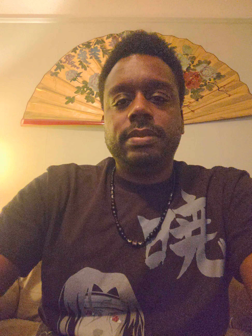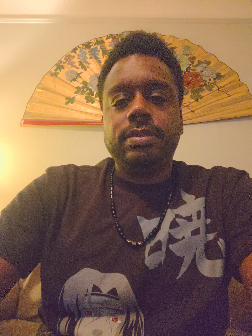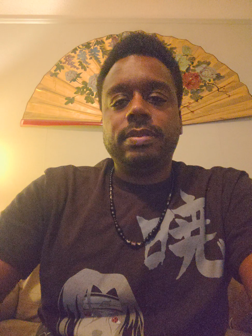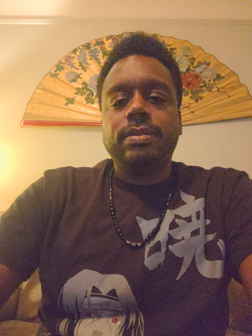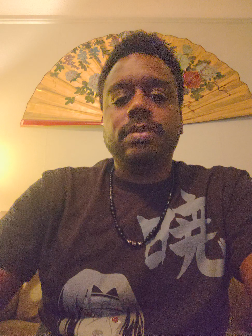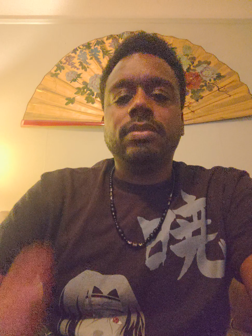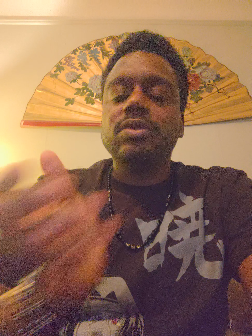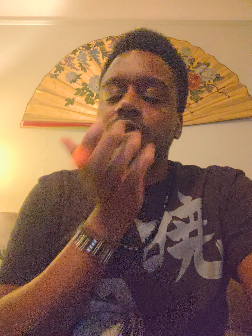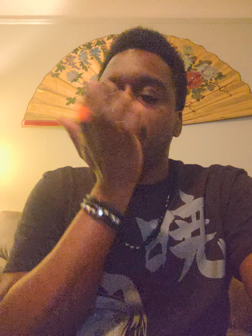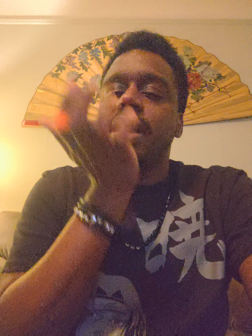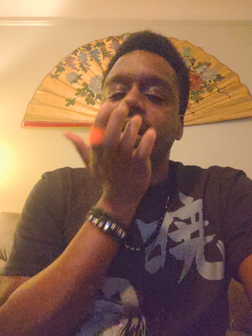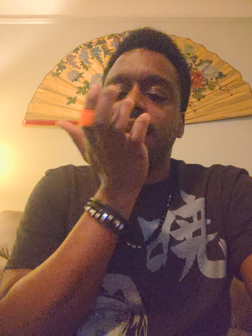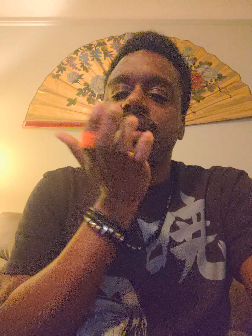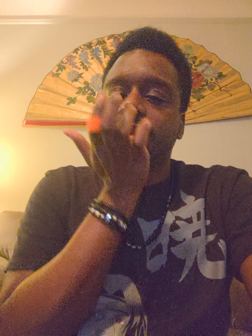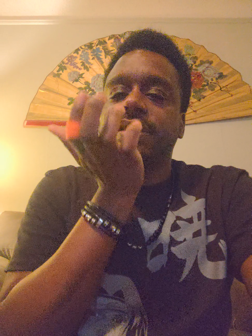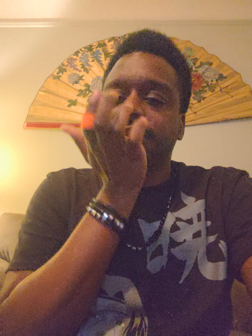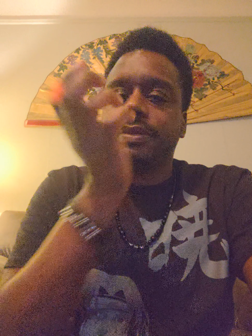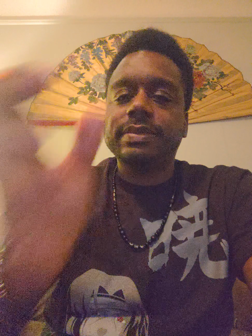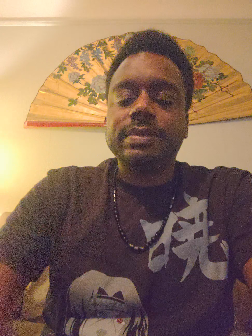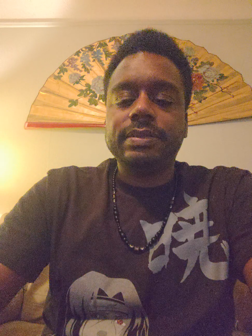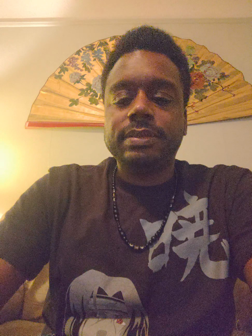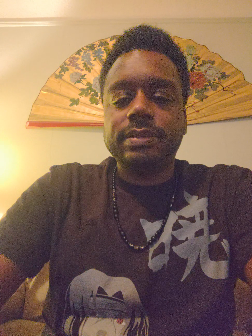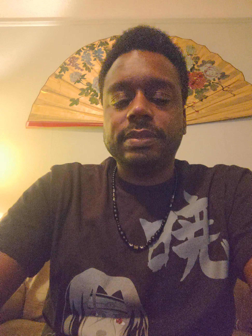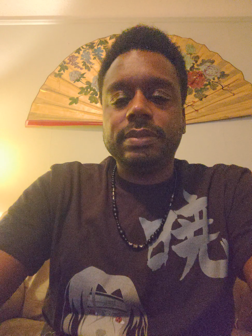grass